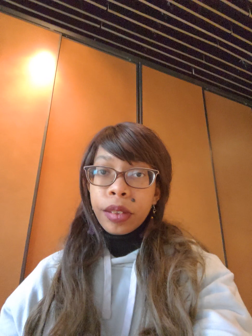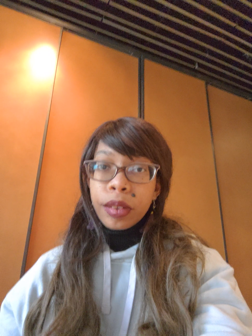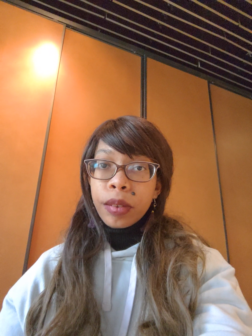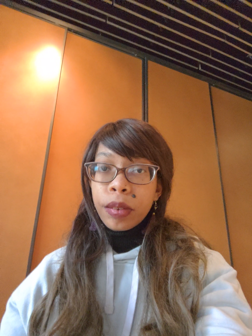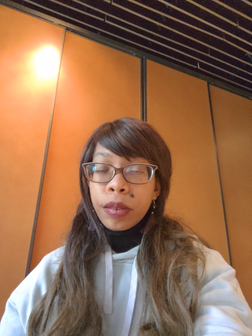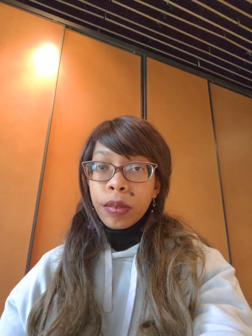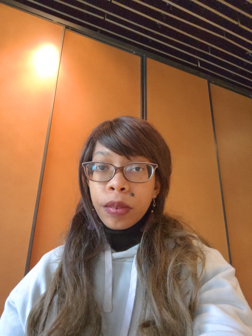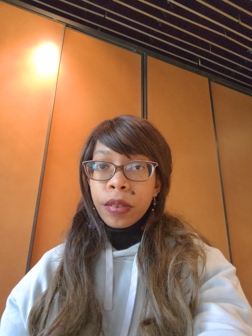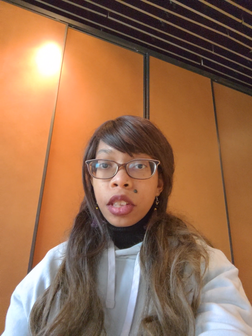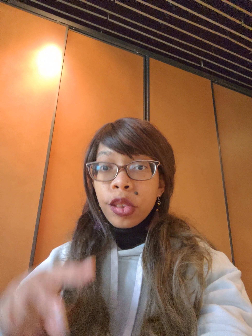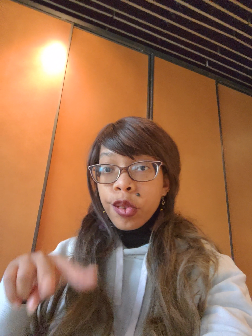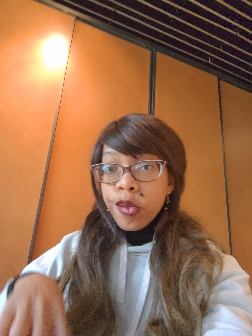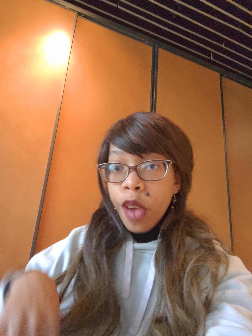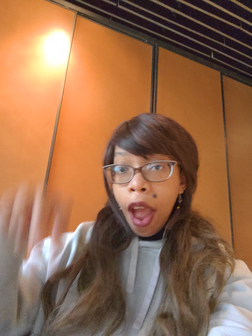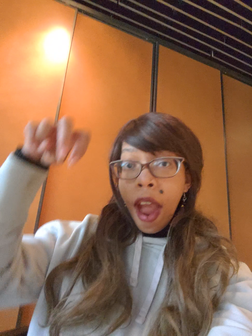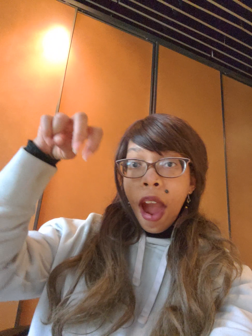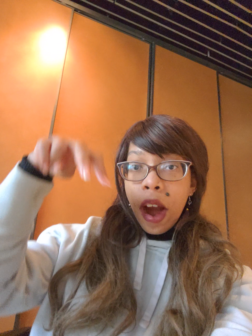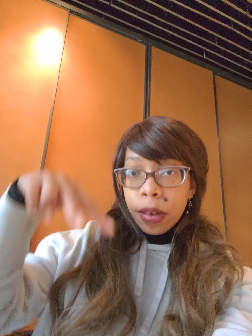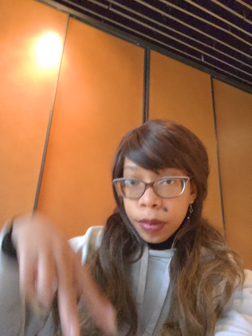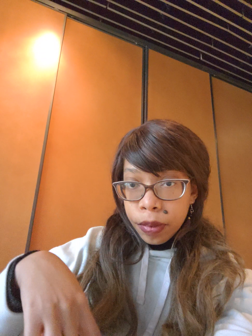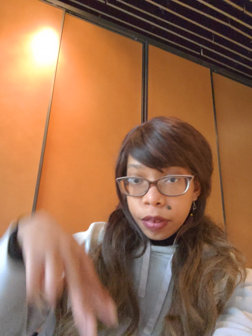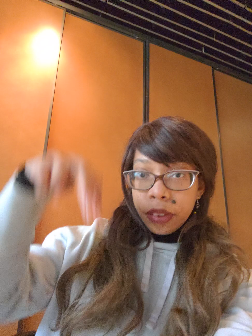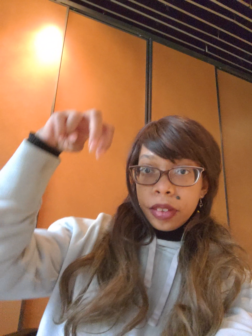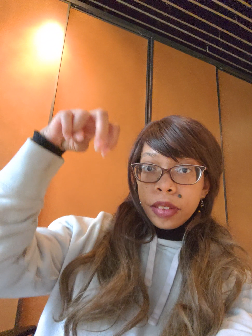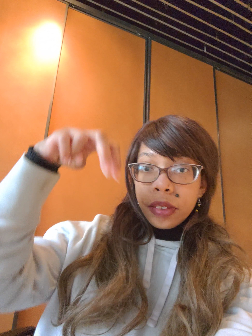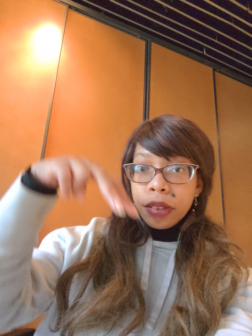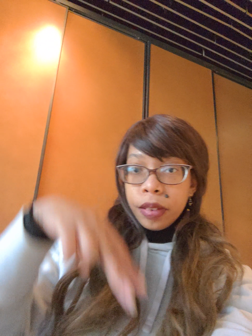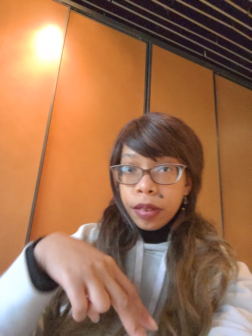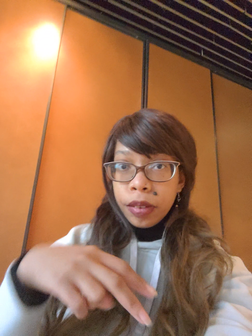jump